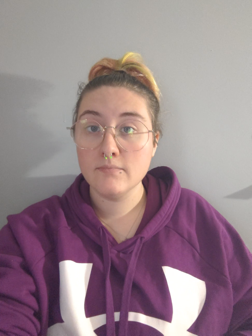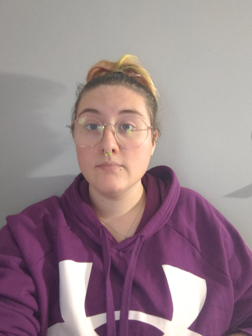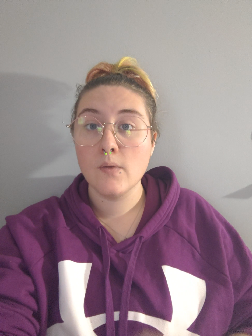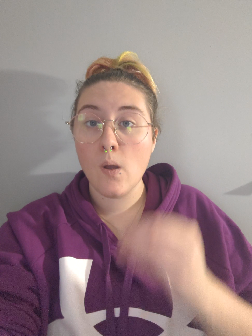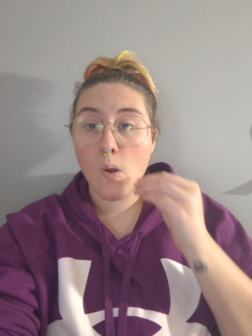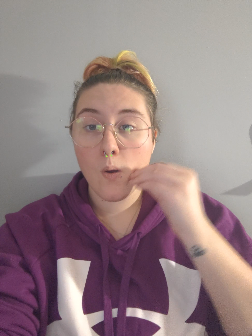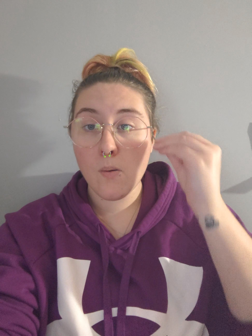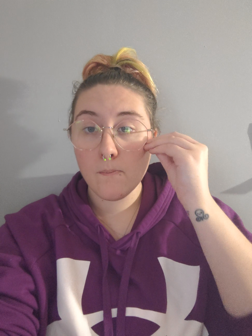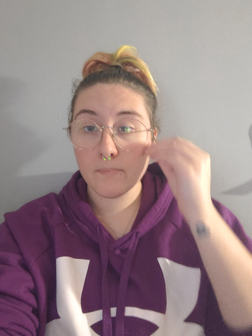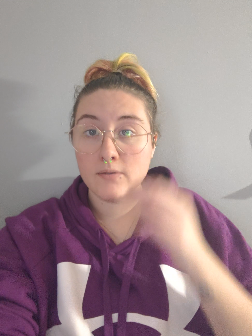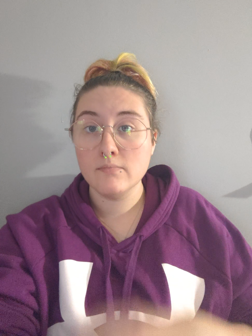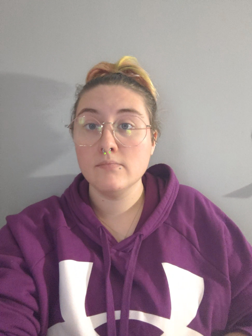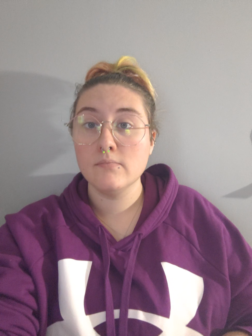home